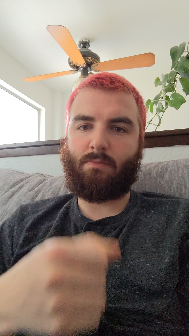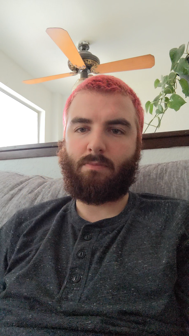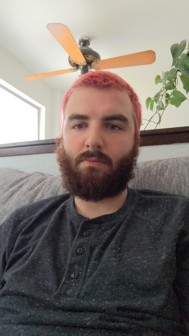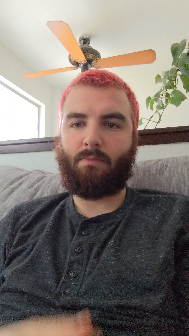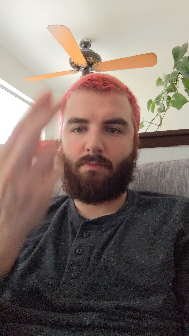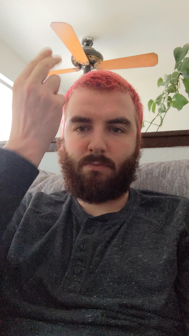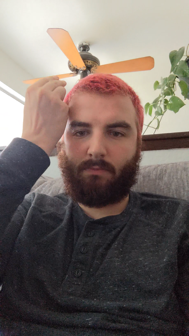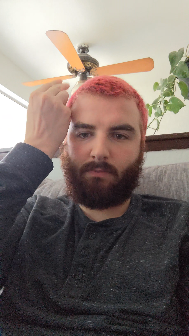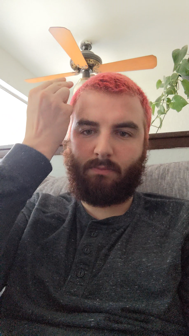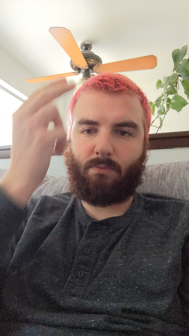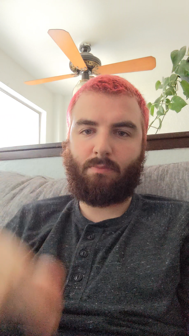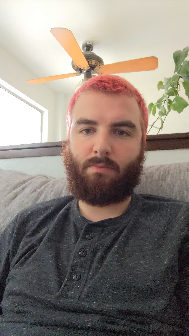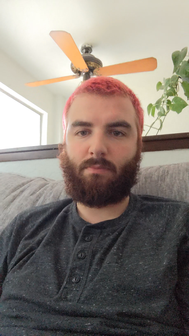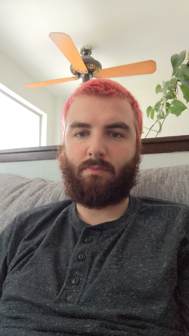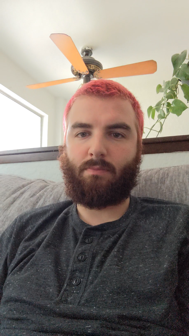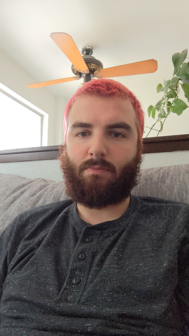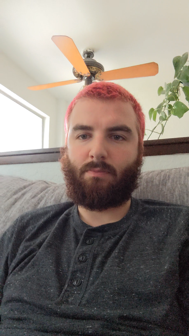rabbit